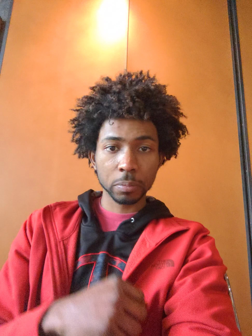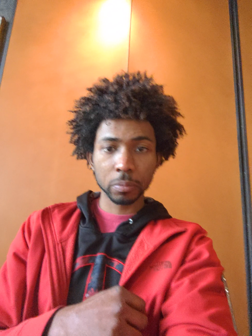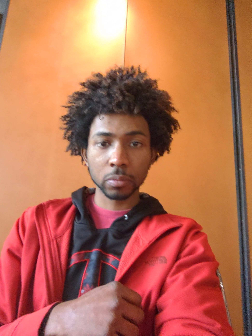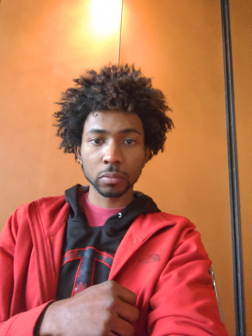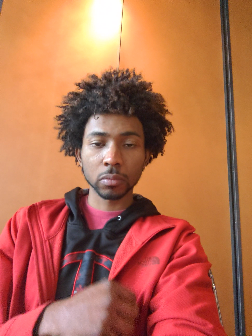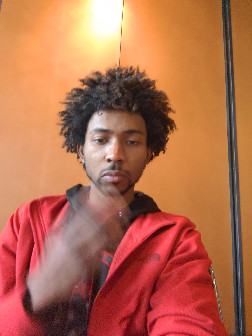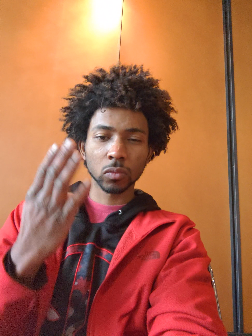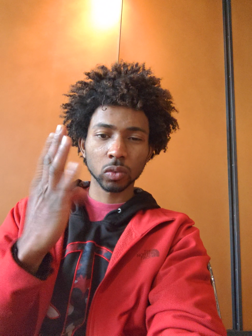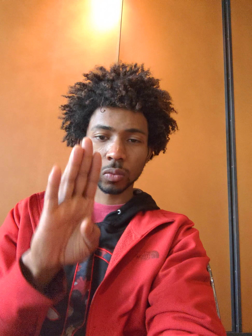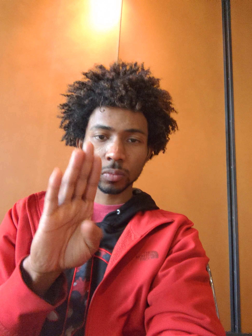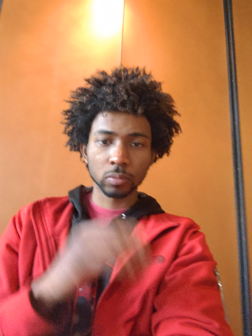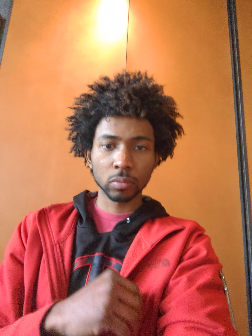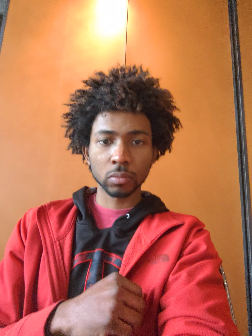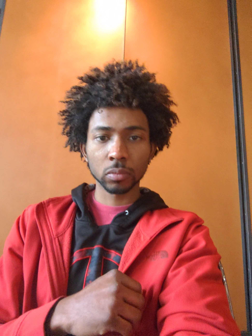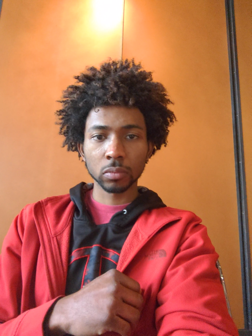close